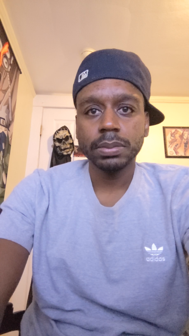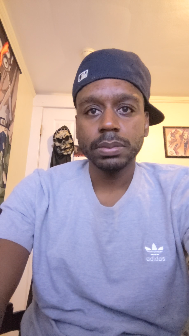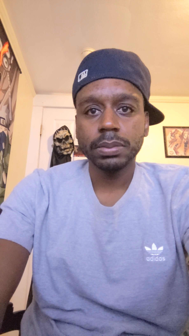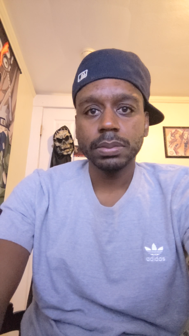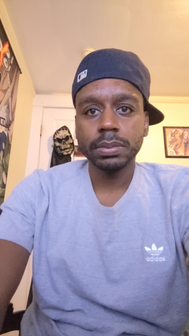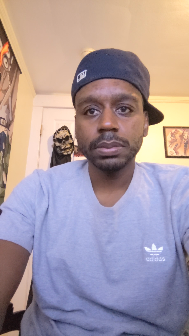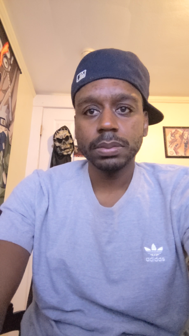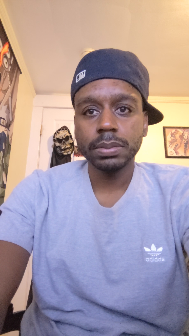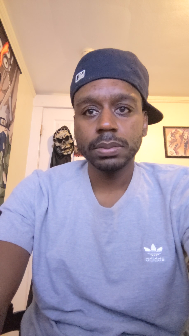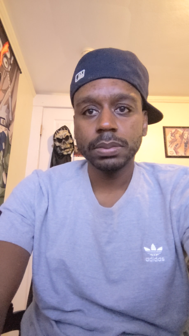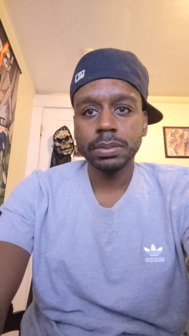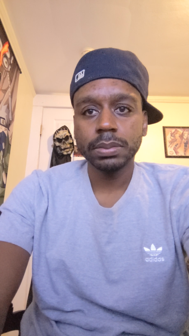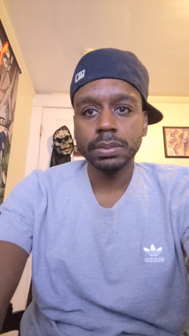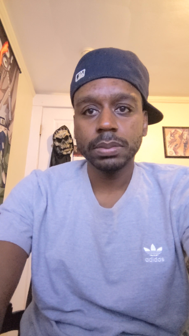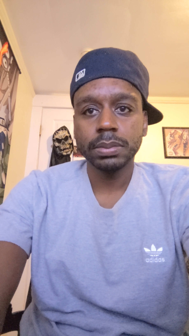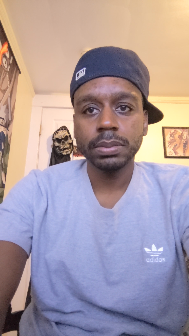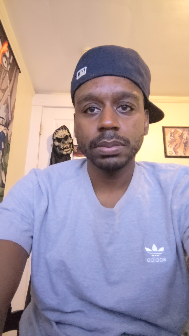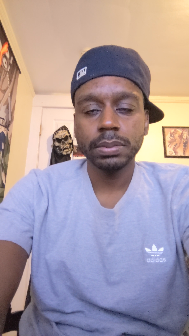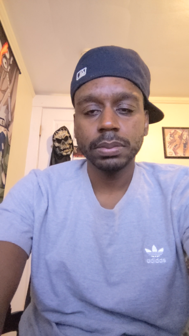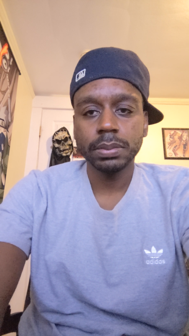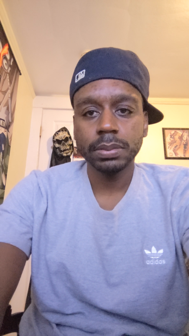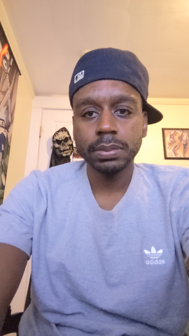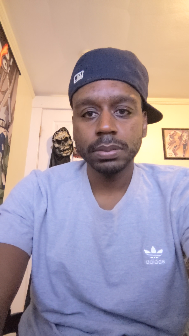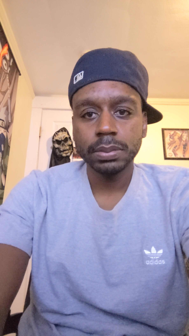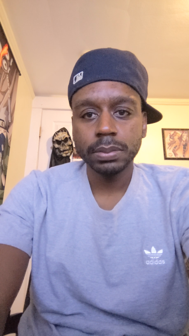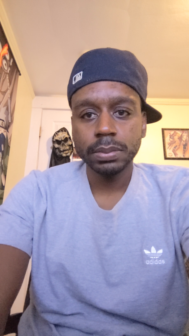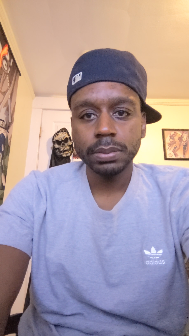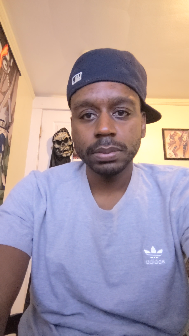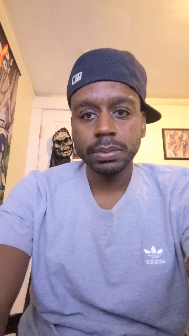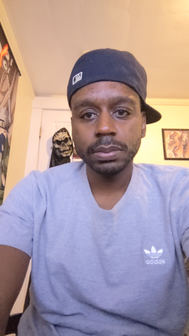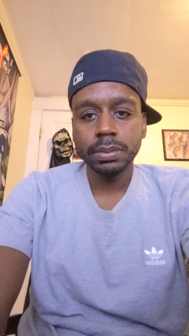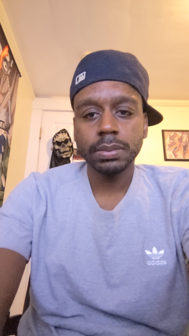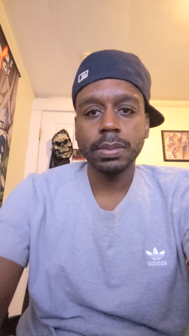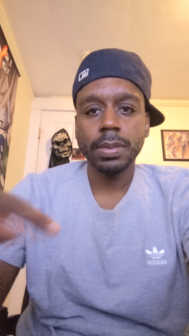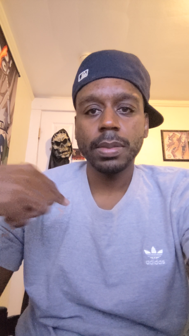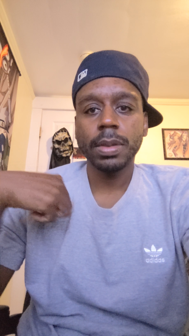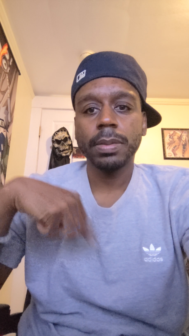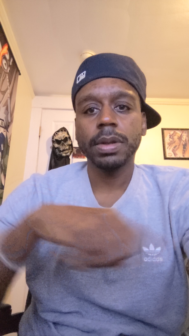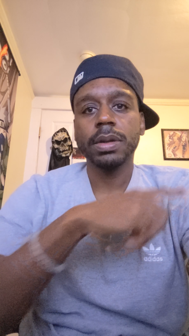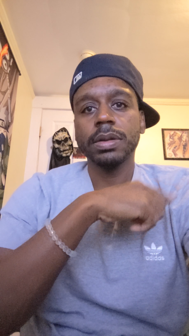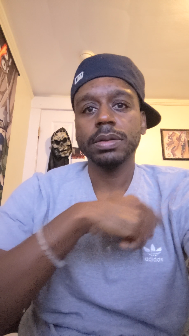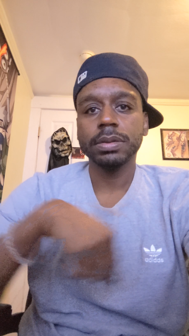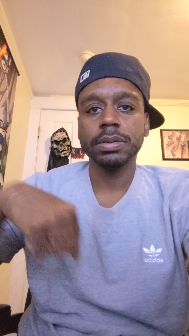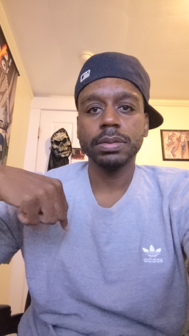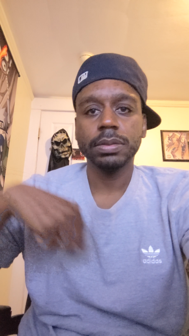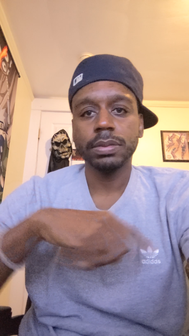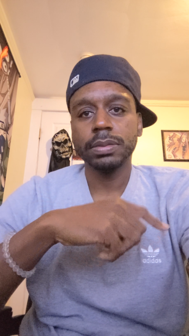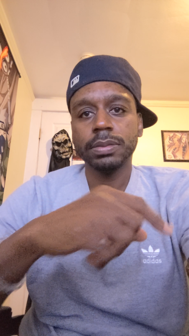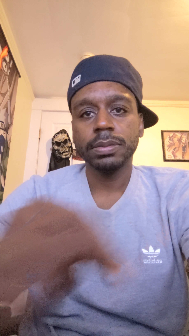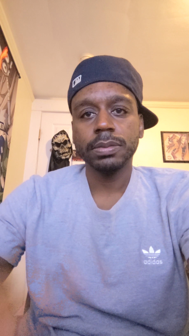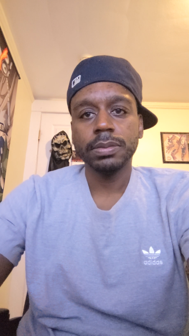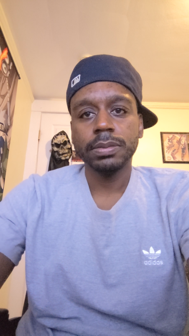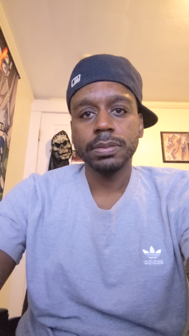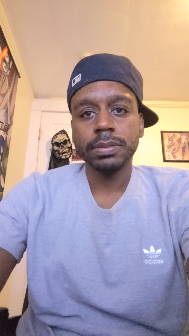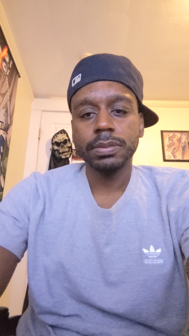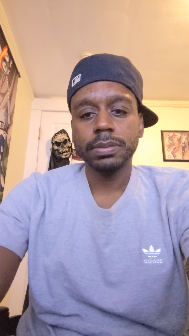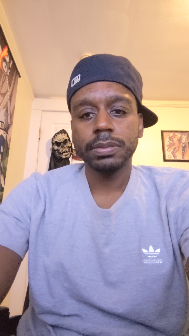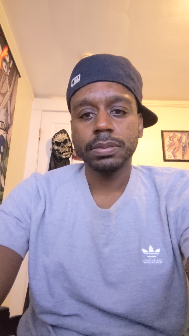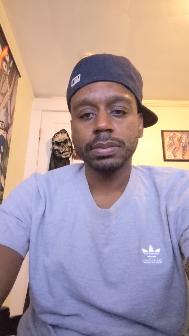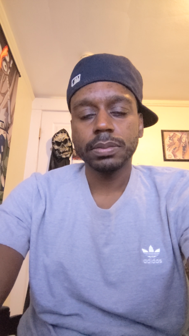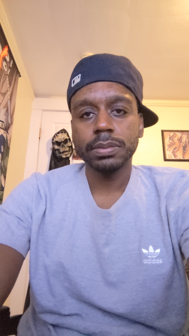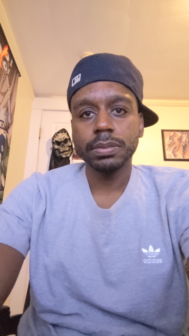bib